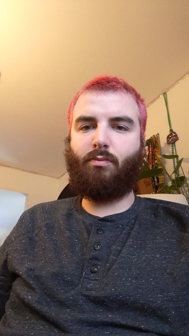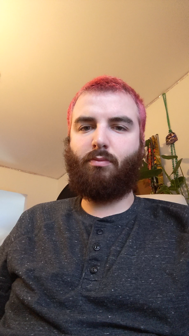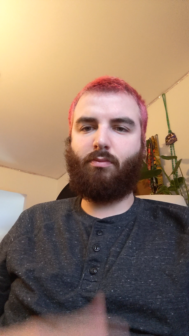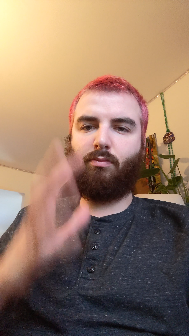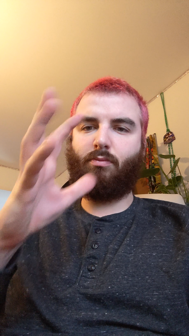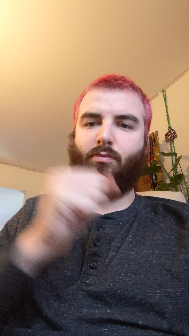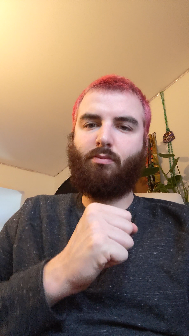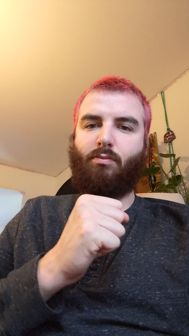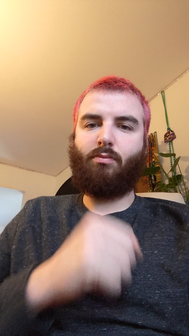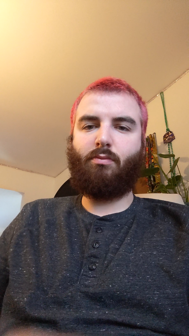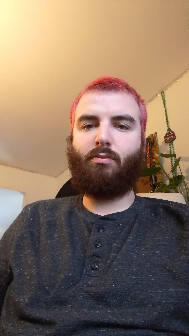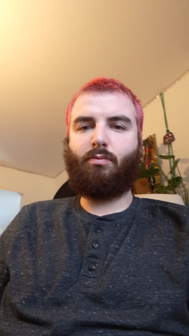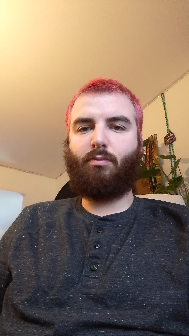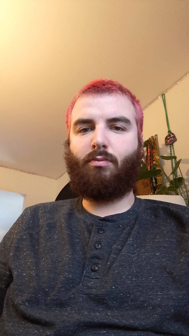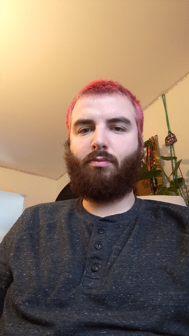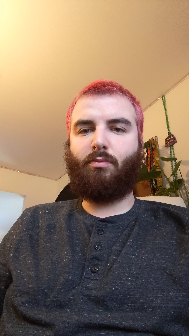catch